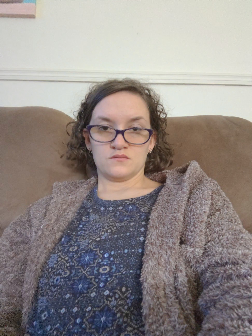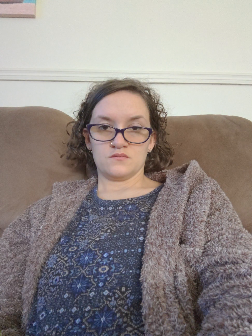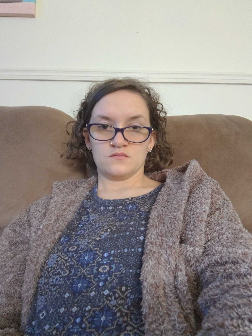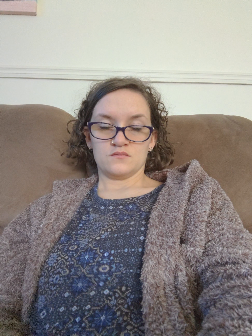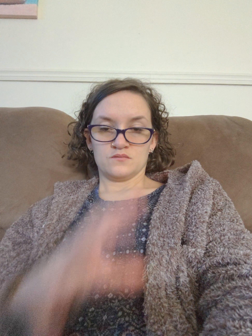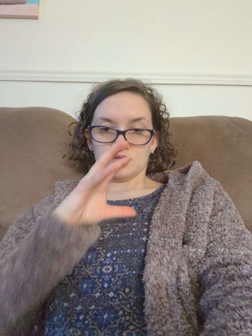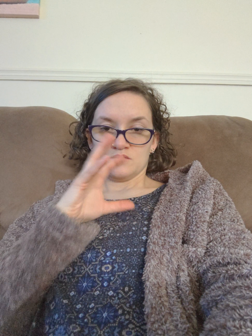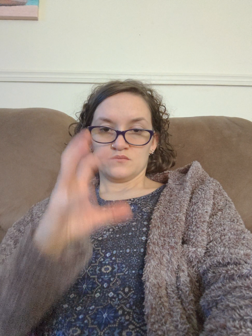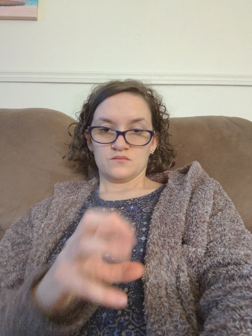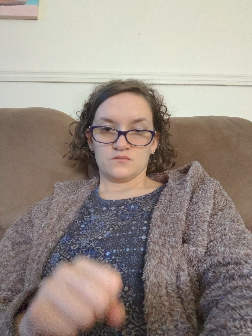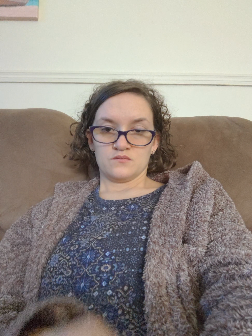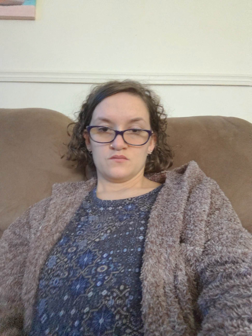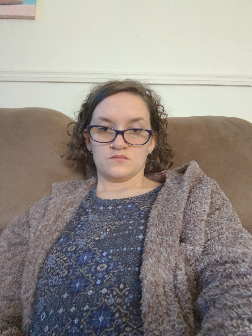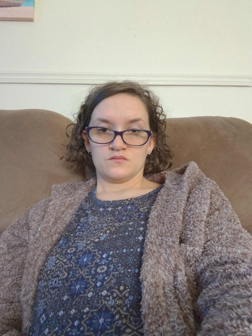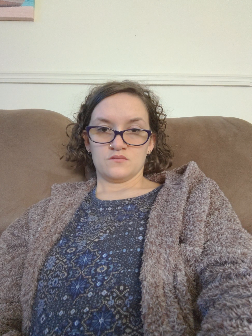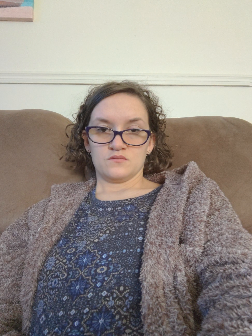old